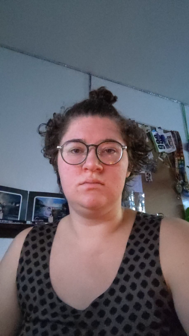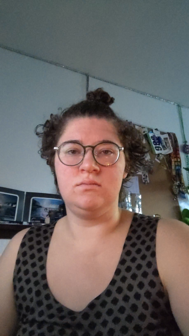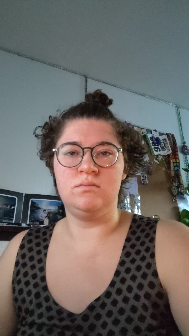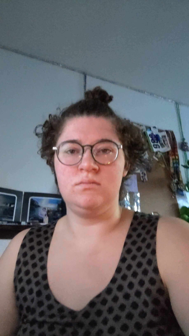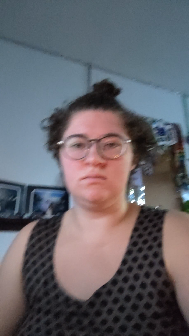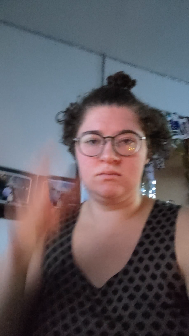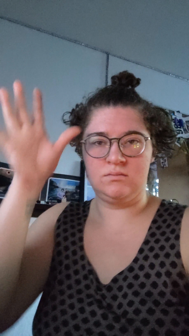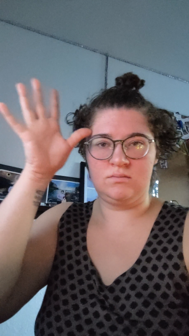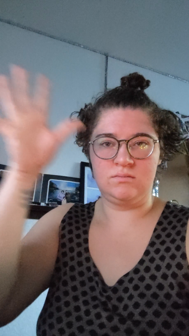moose